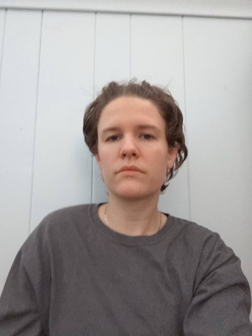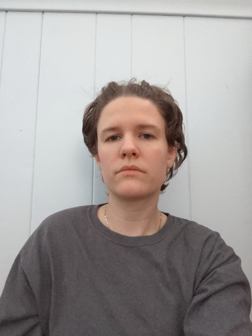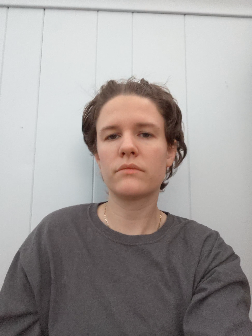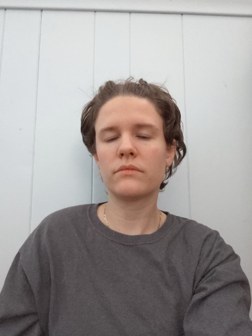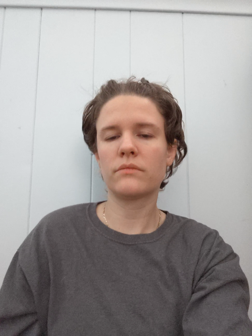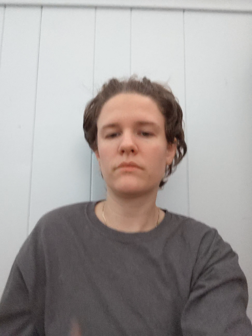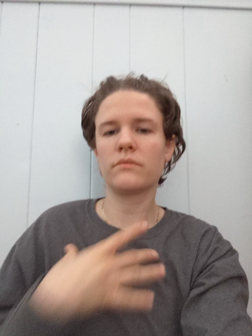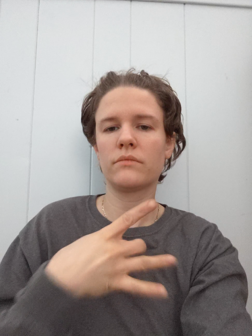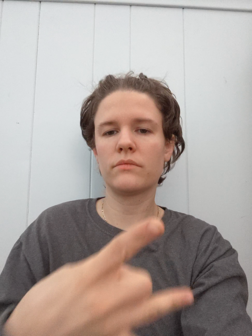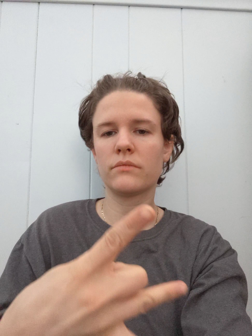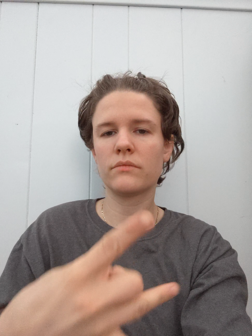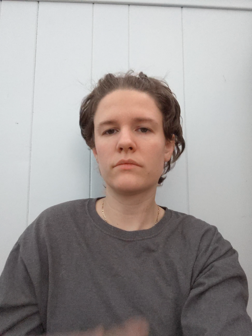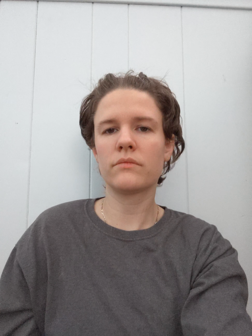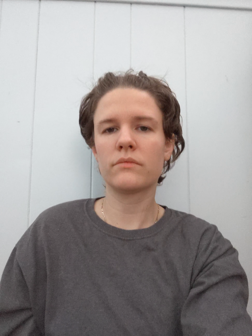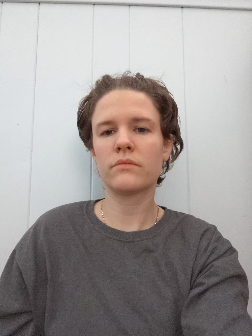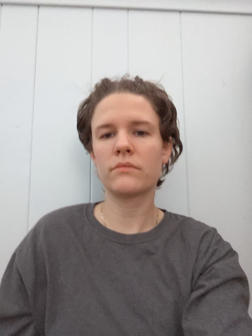like